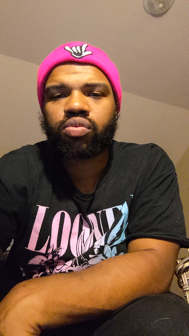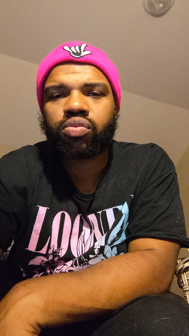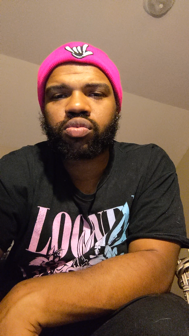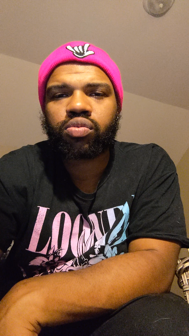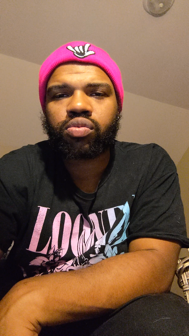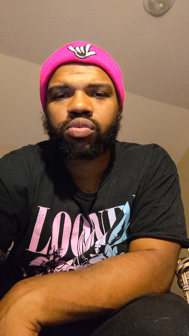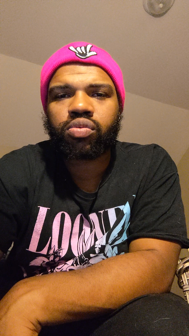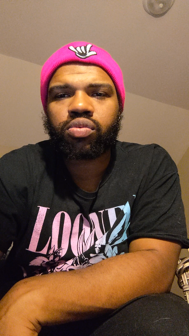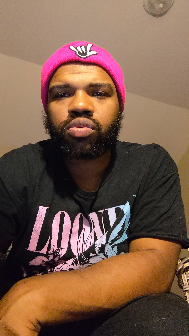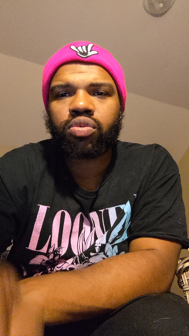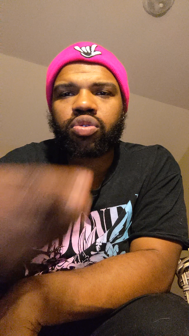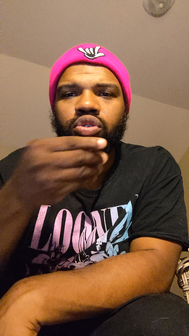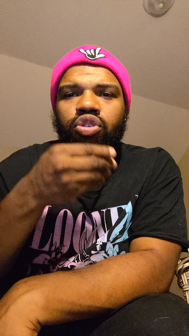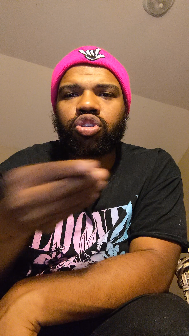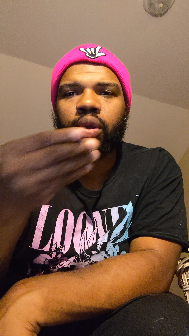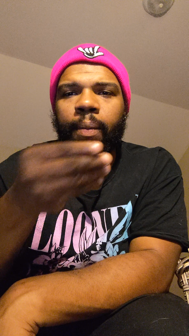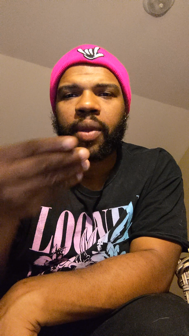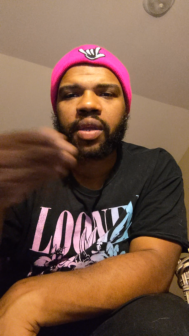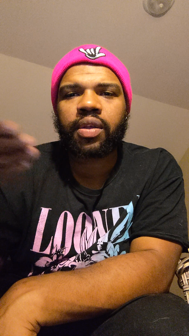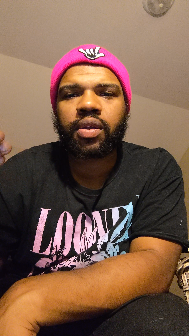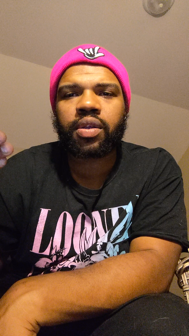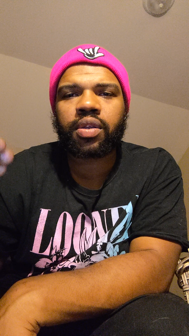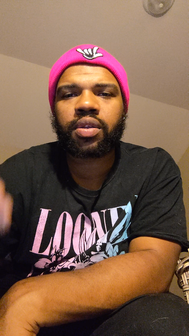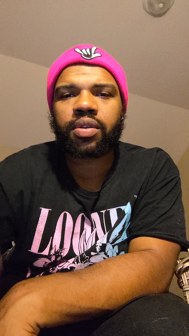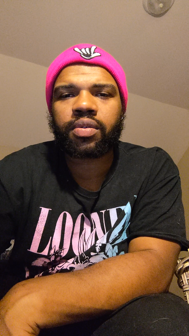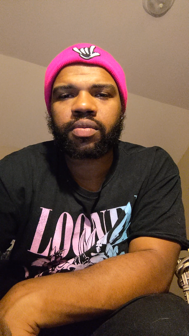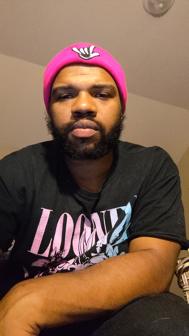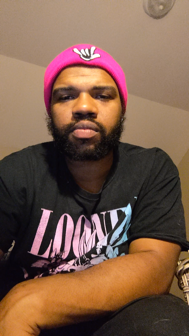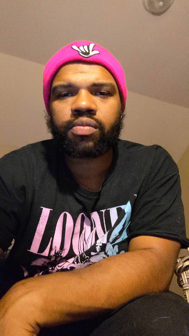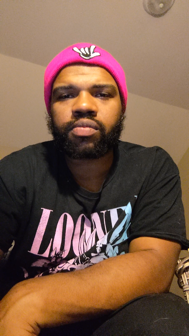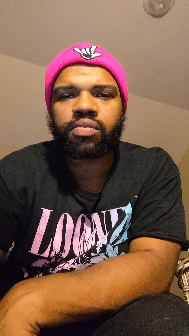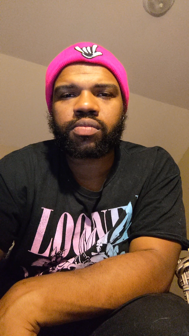shopping